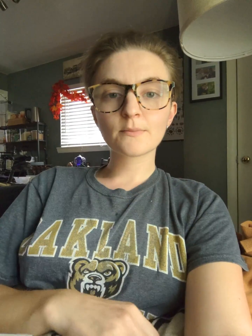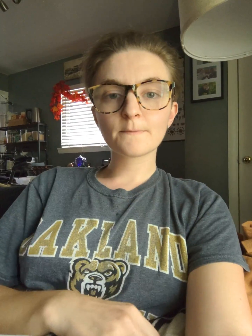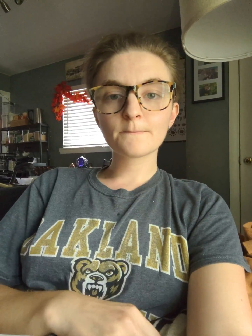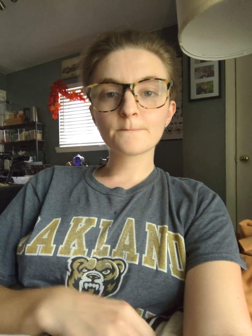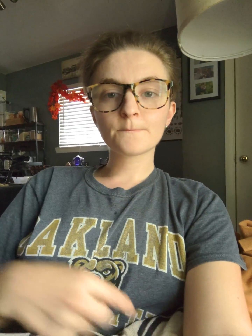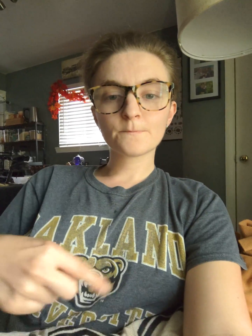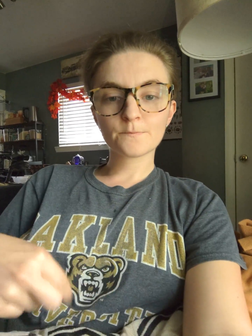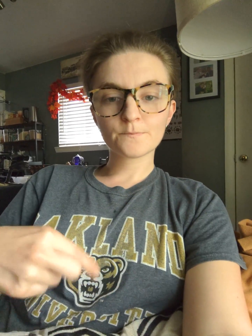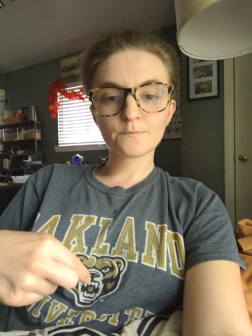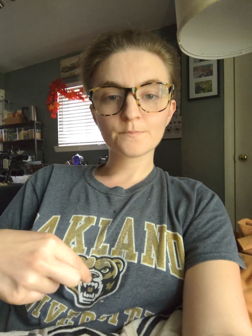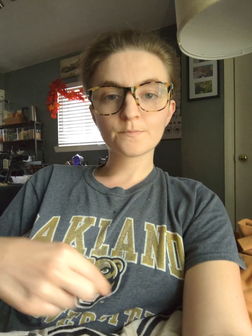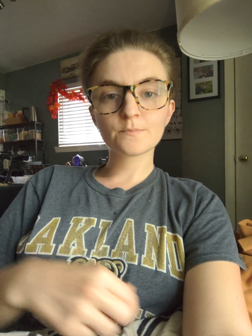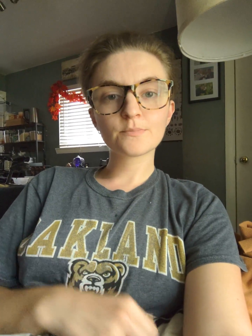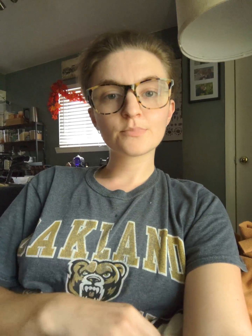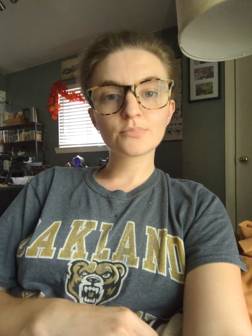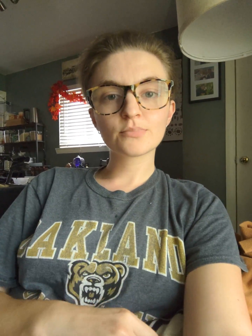belly button